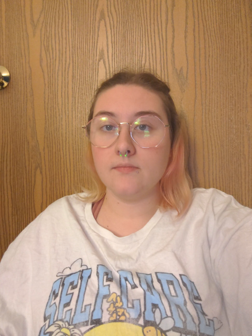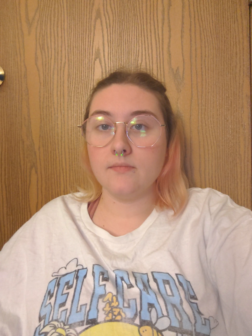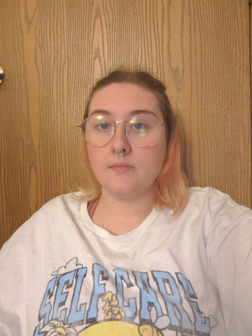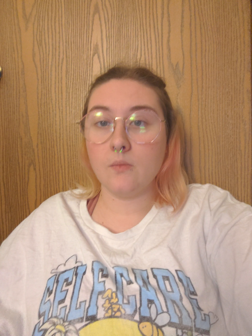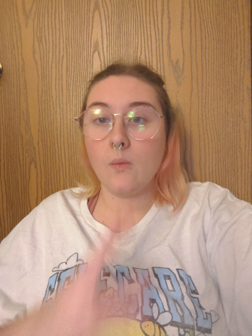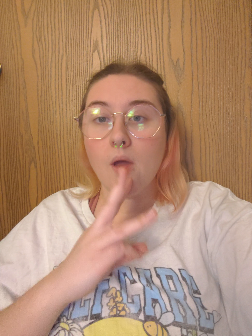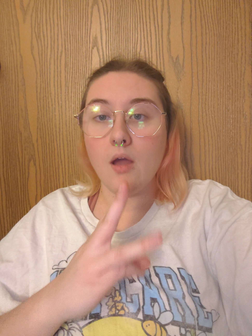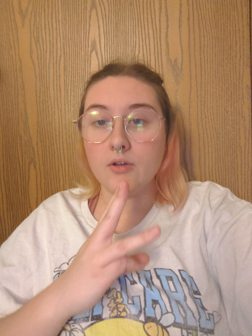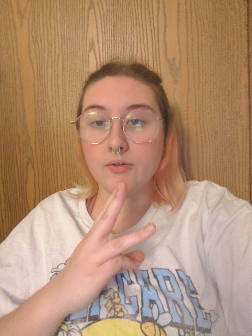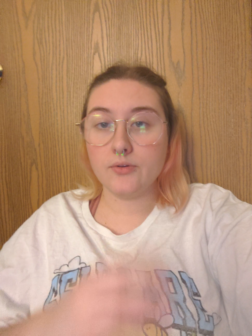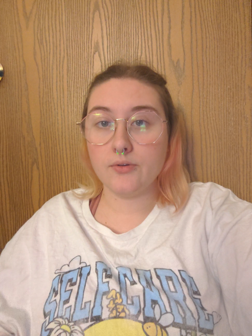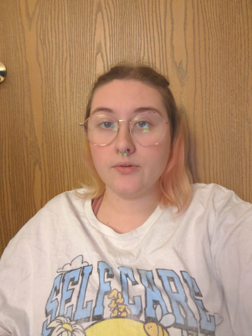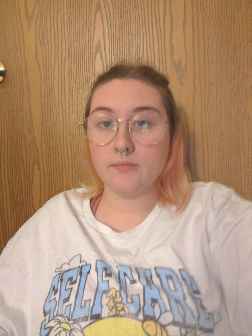water